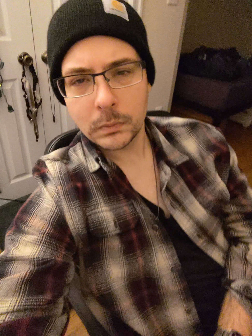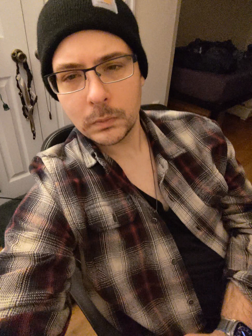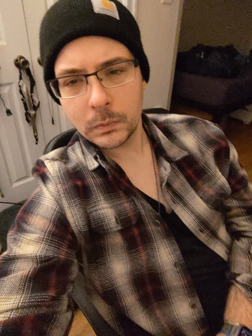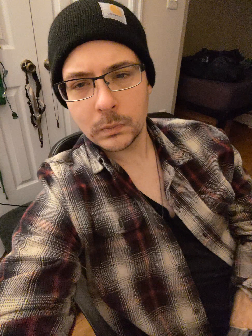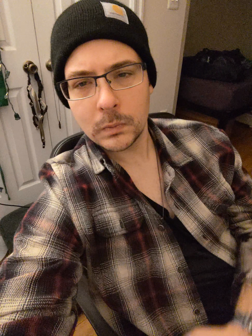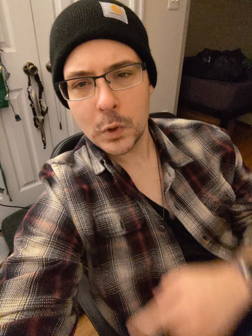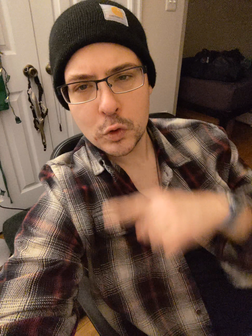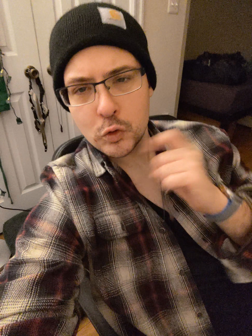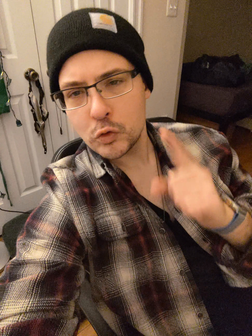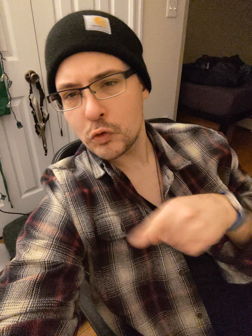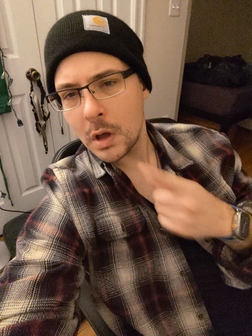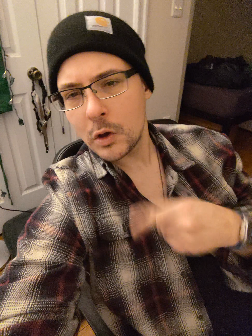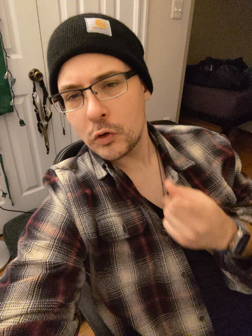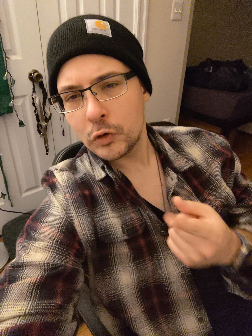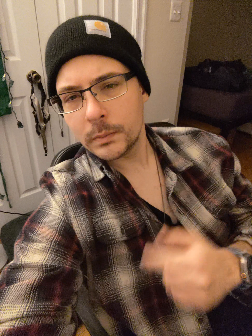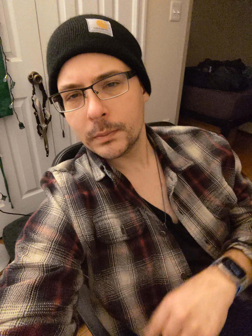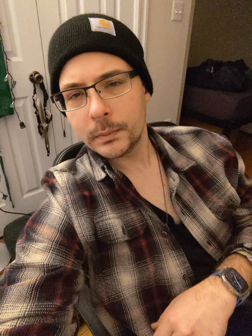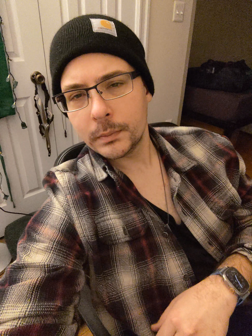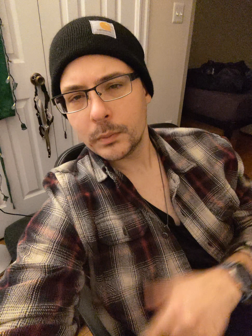dryer